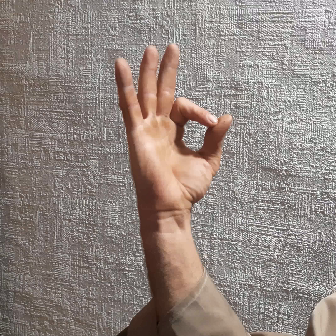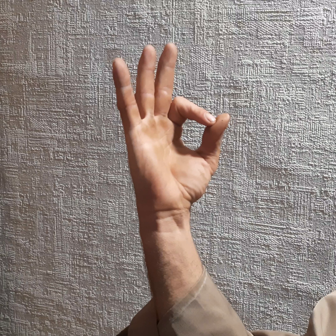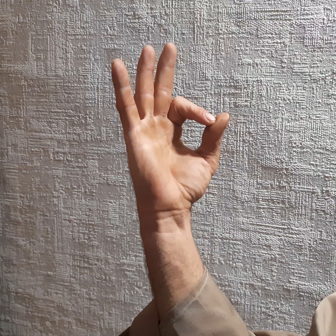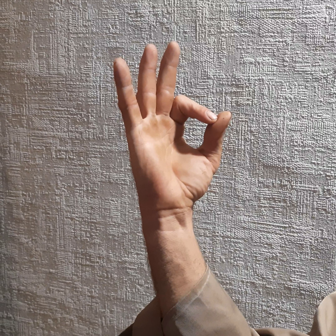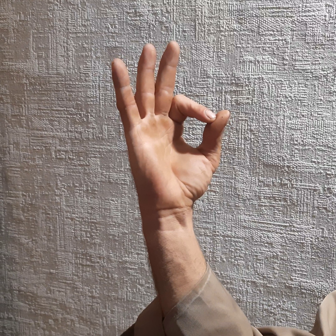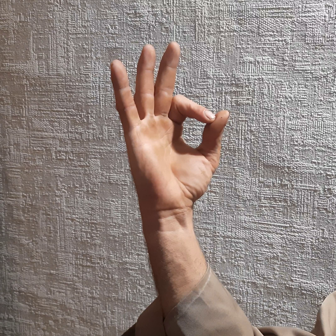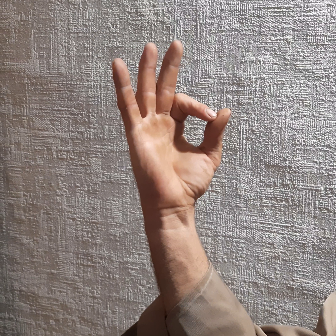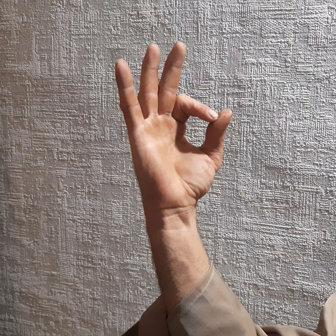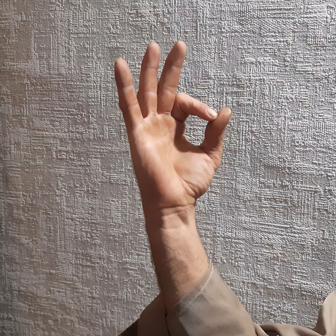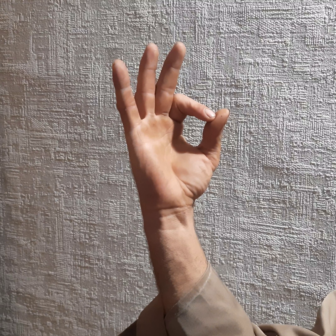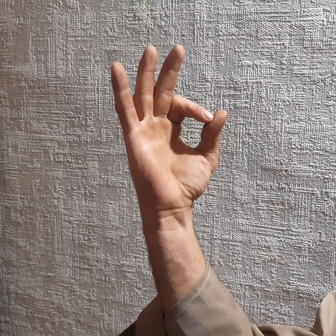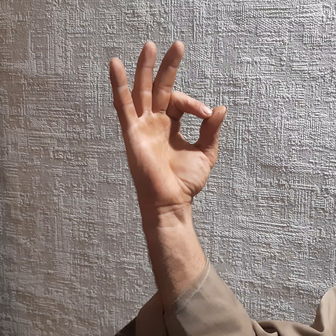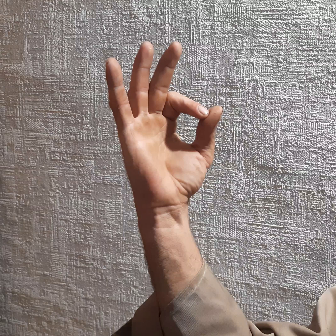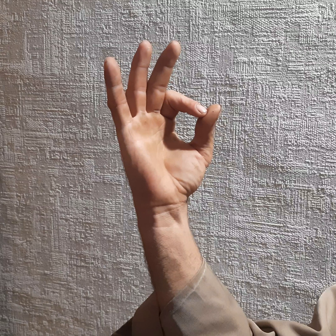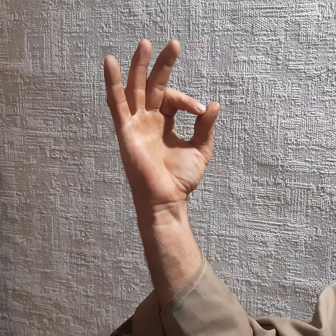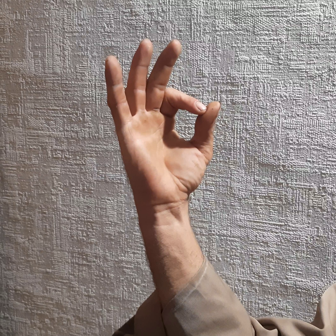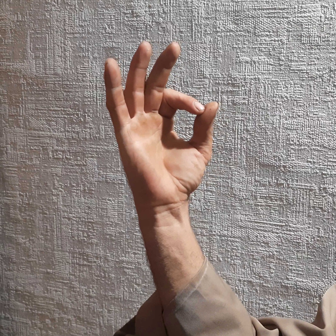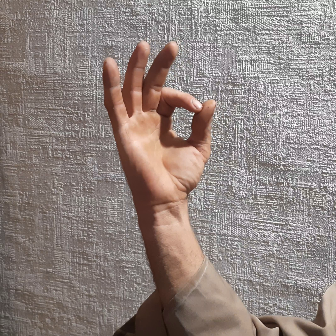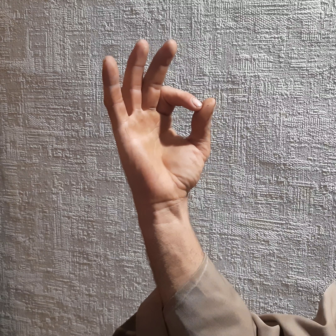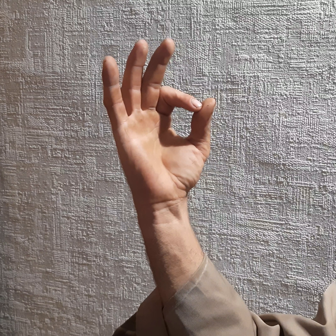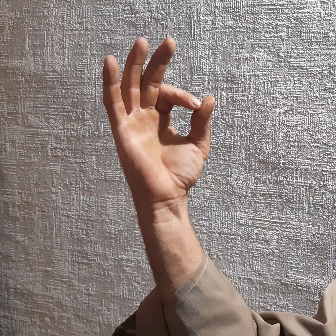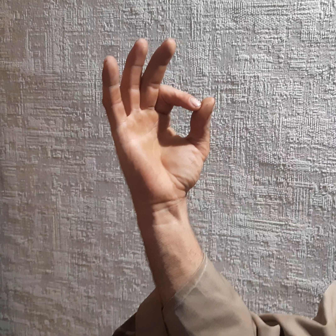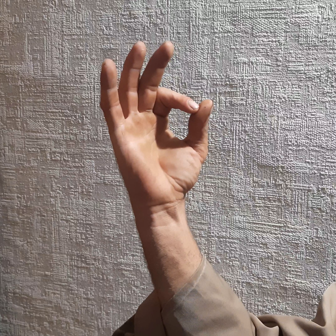О